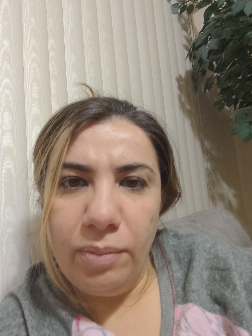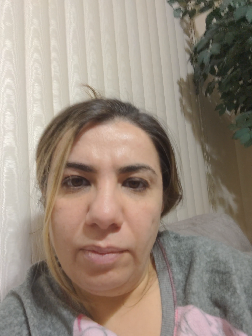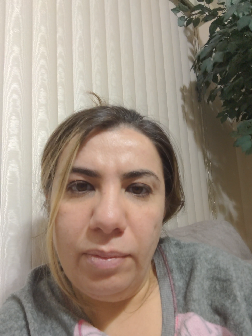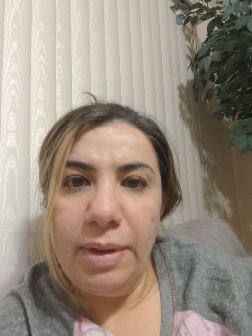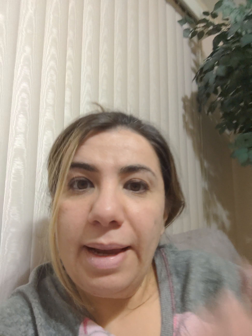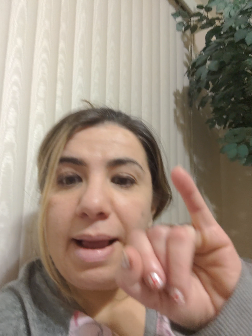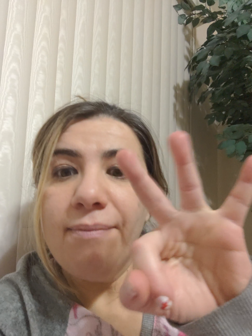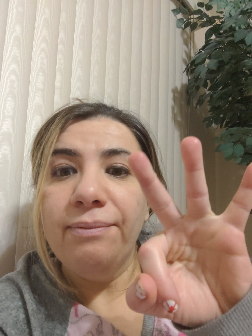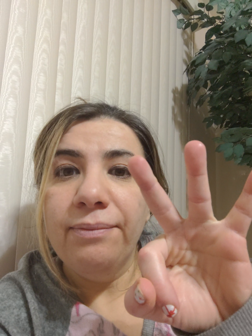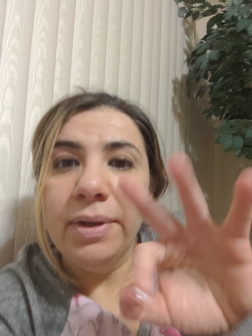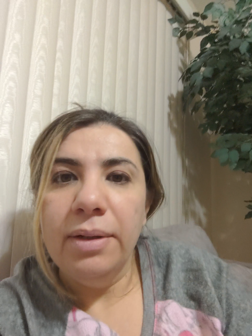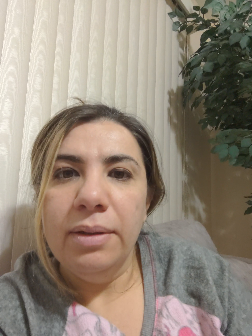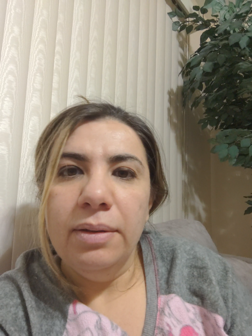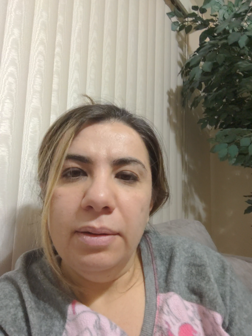if